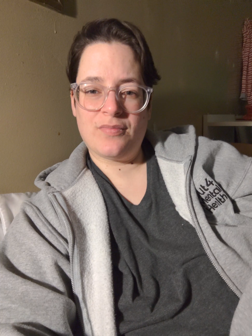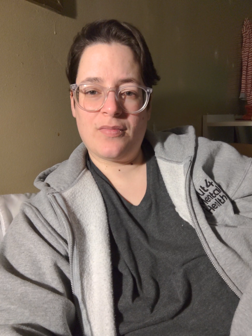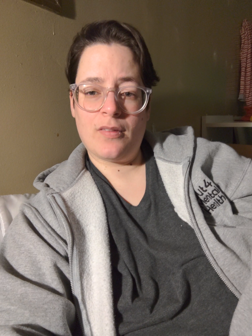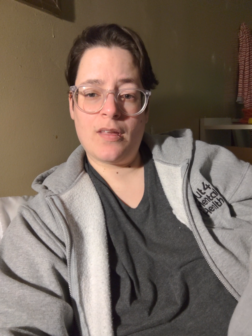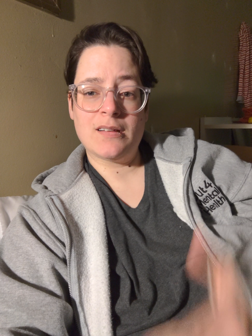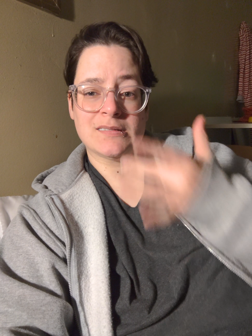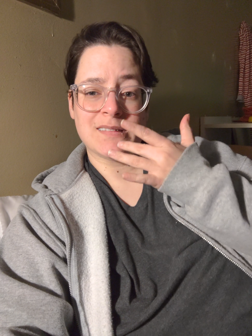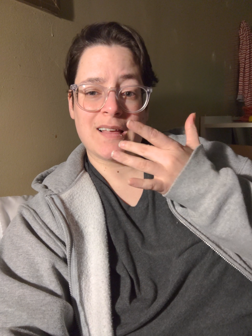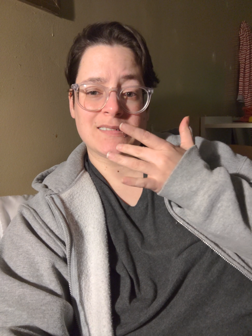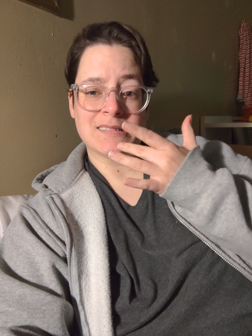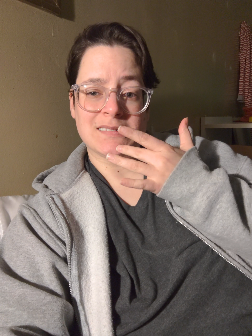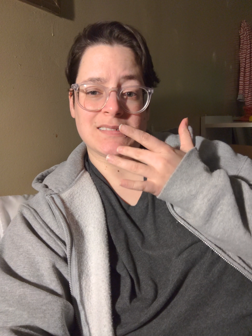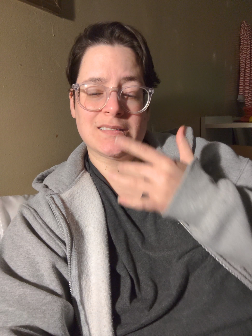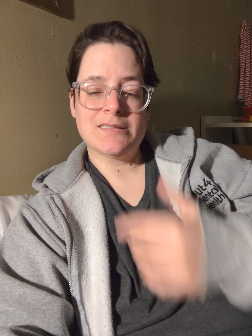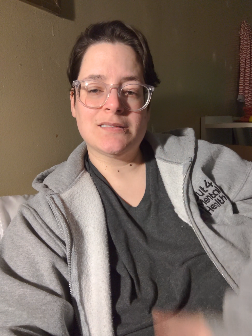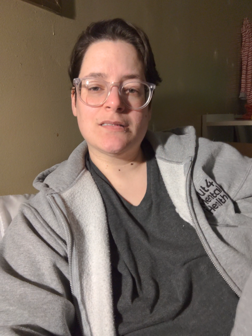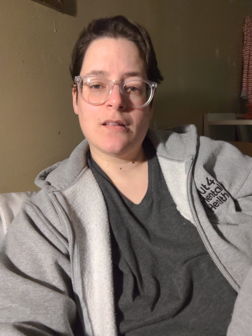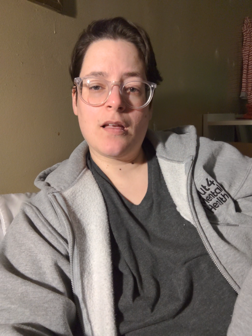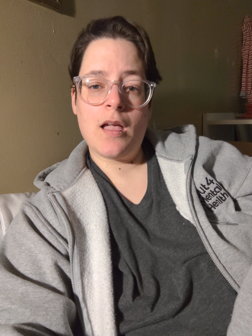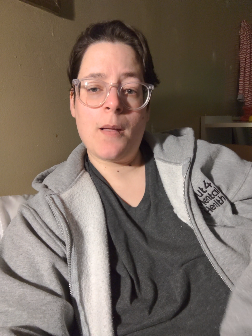taste